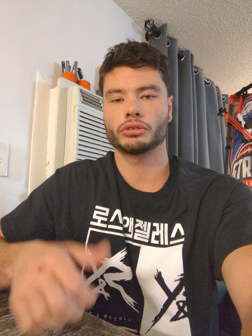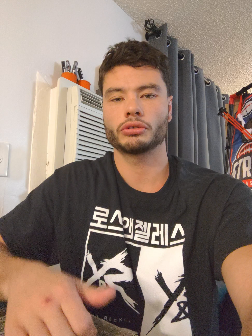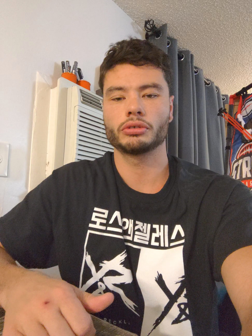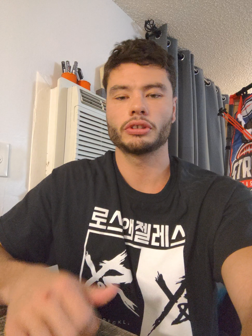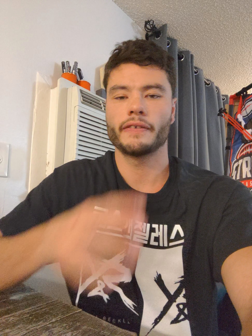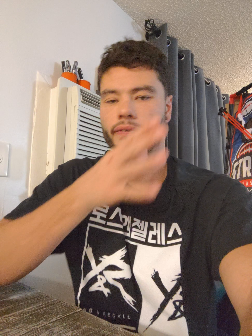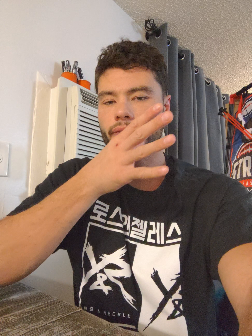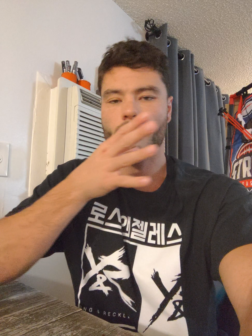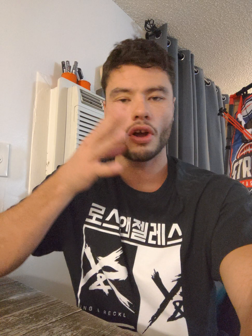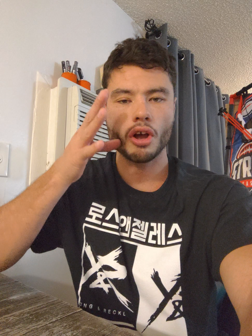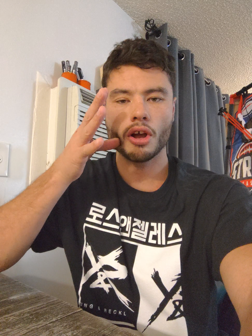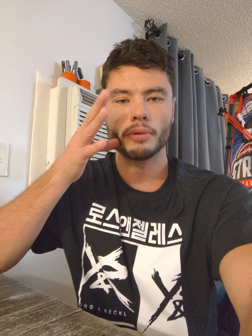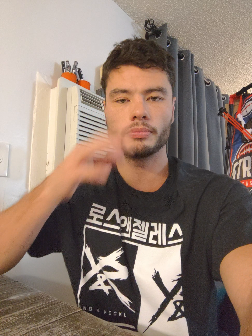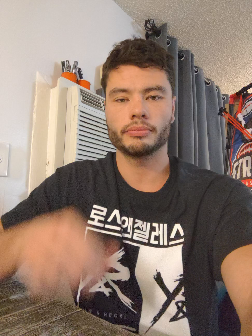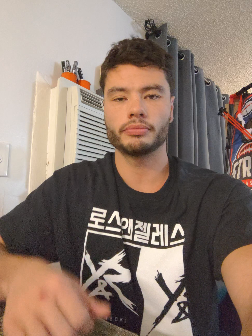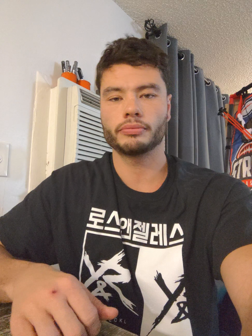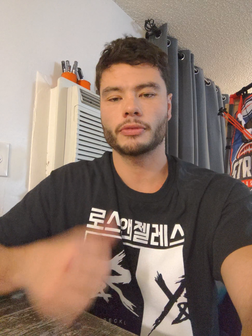farm